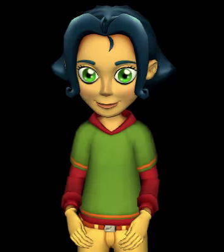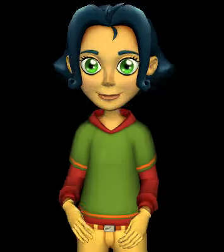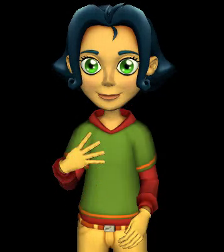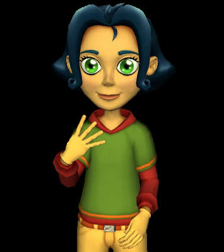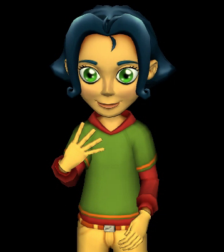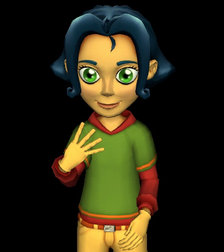4